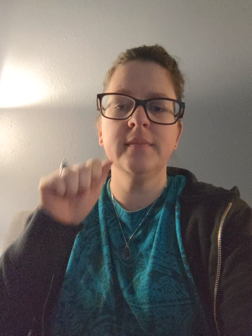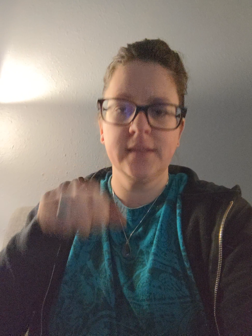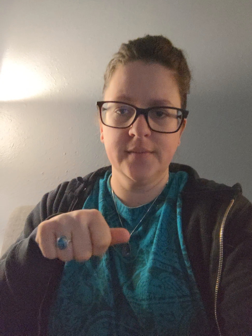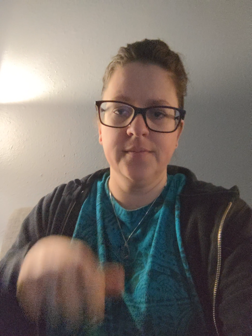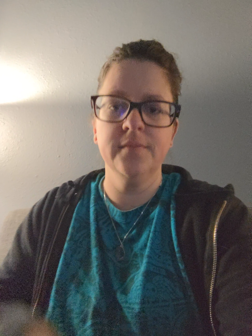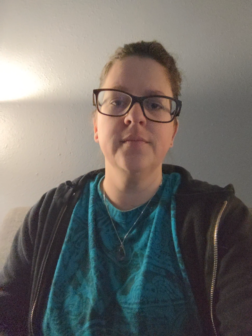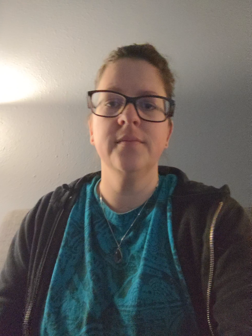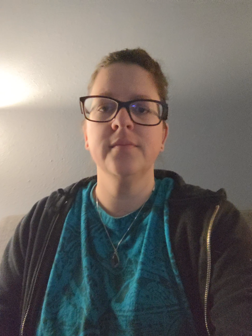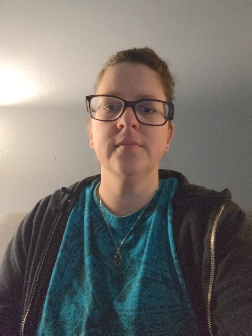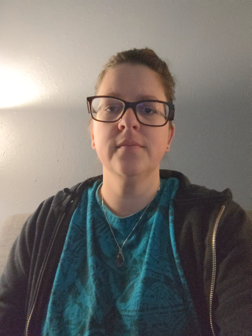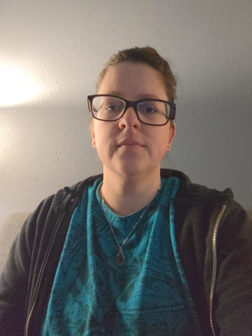can